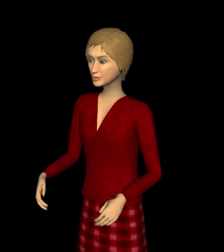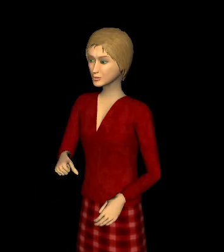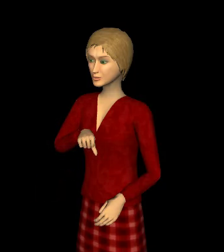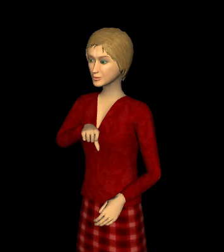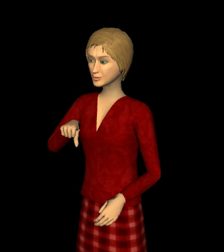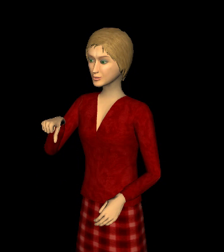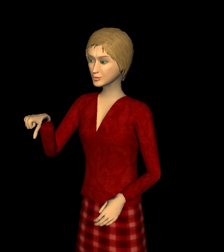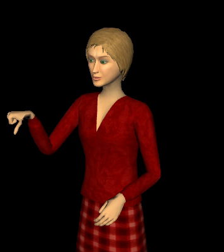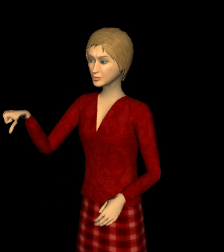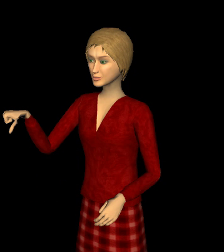يسقي